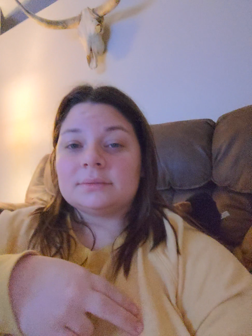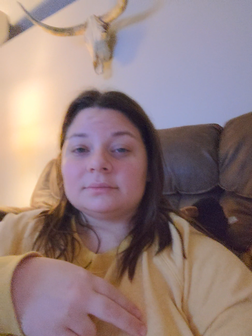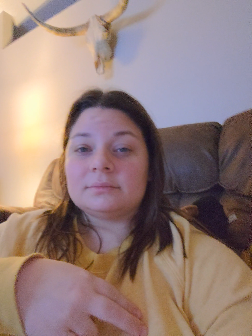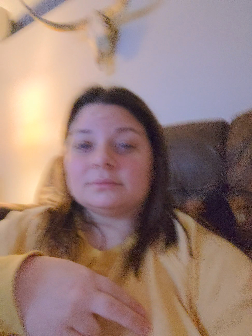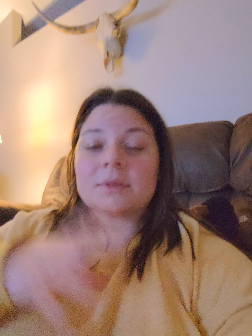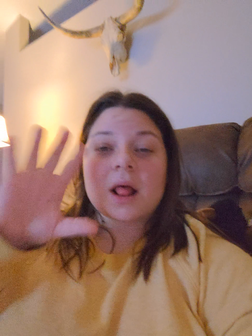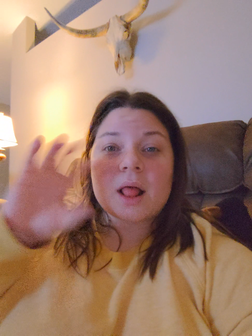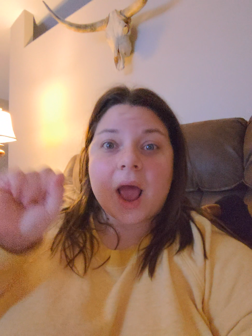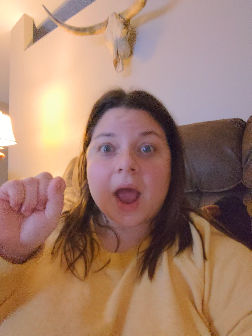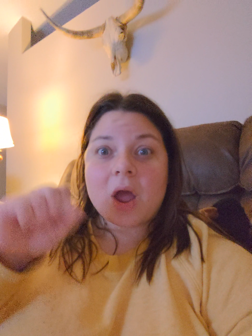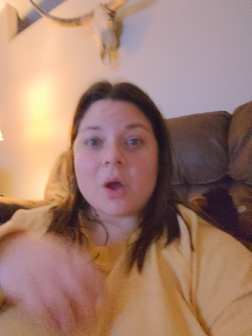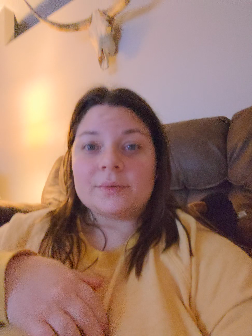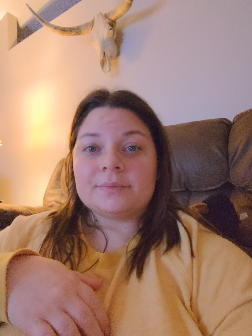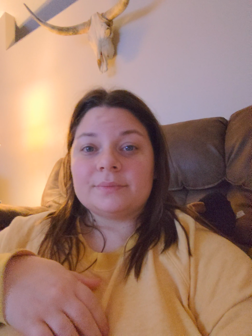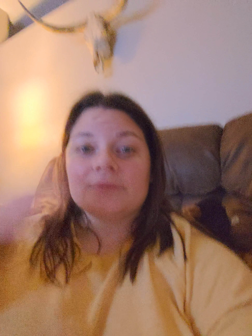loud